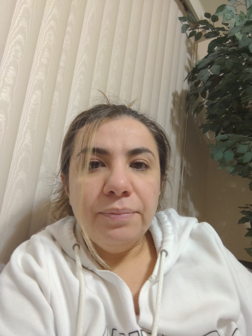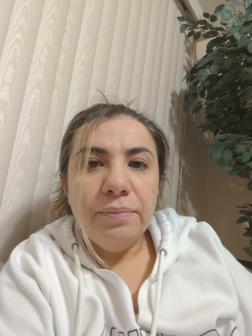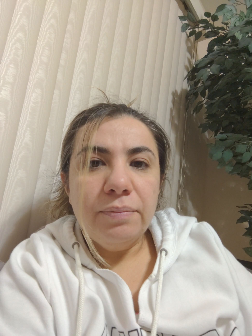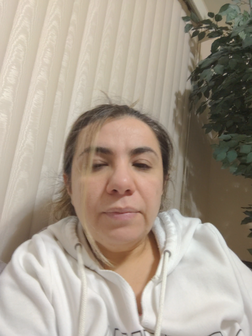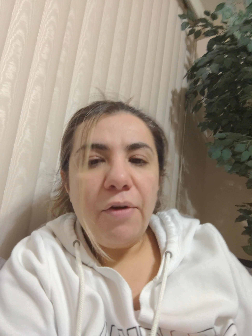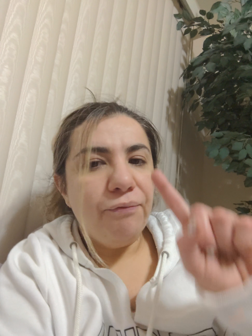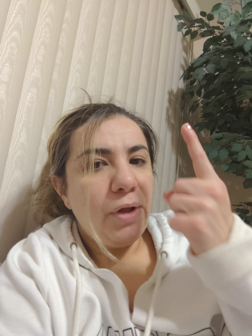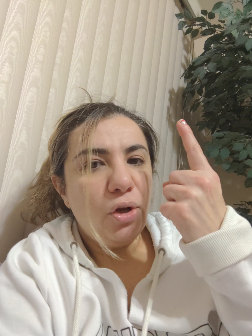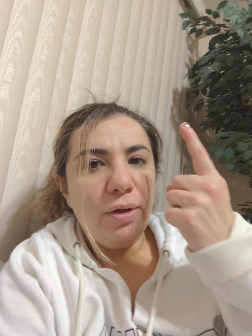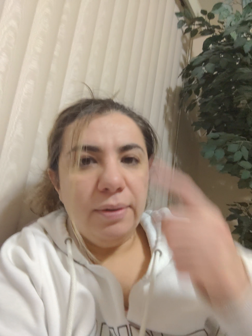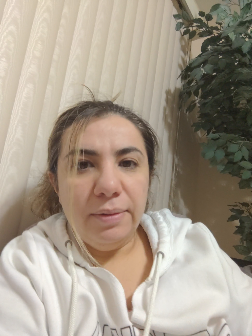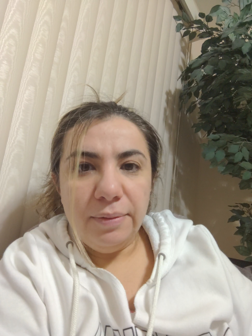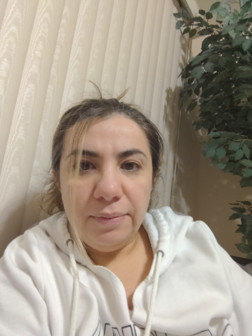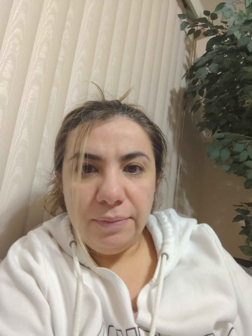first